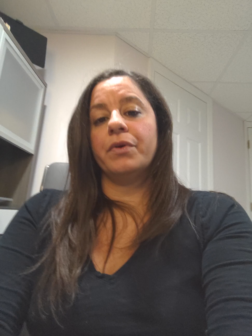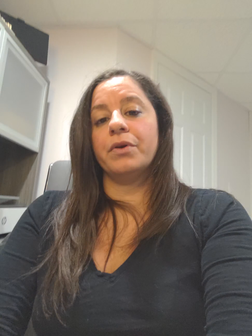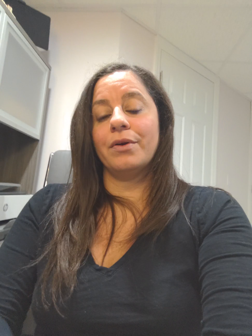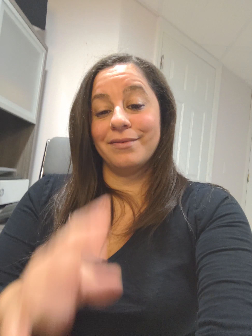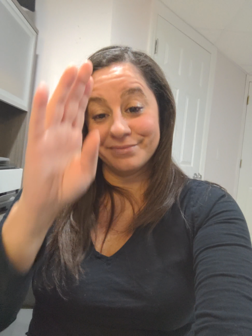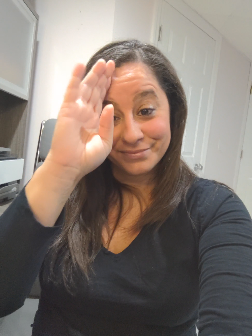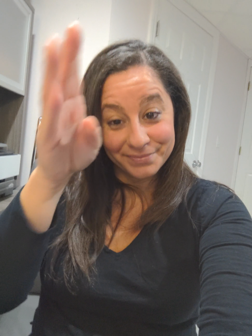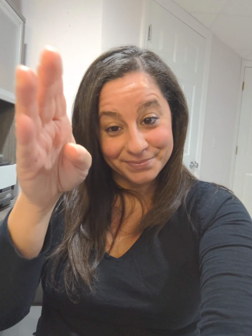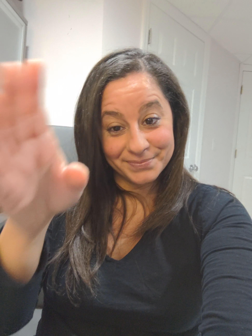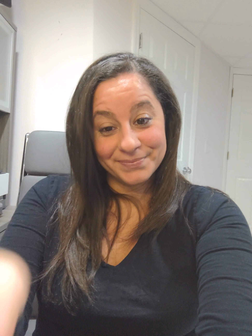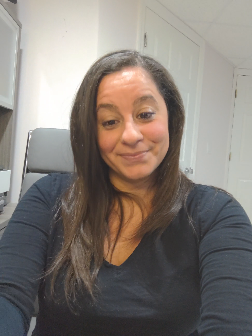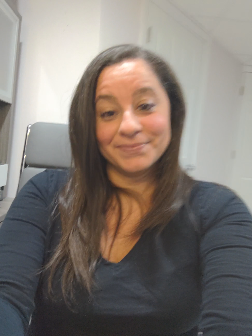hello